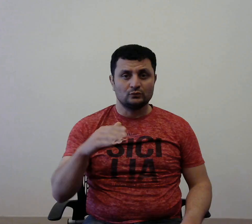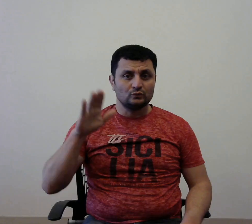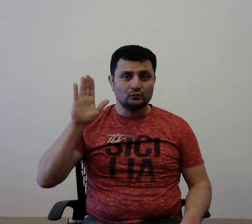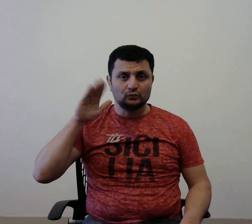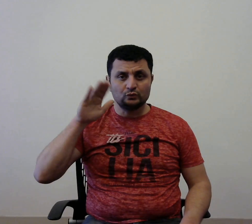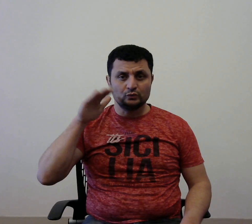su